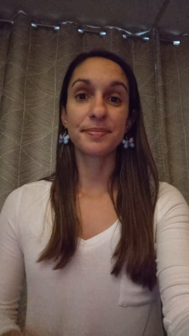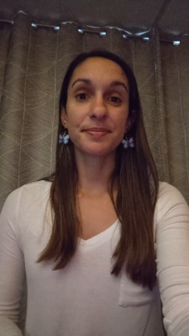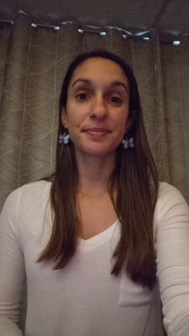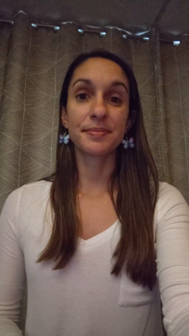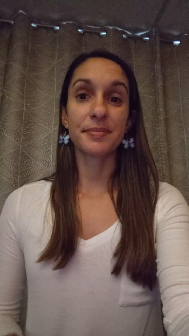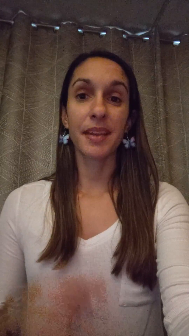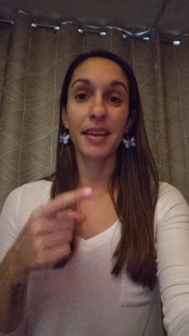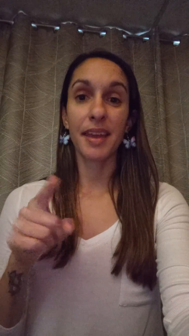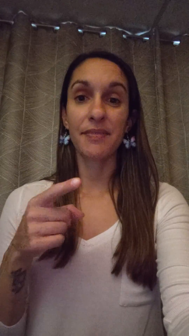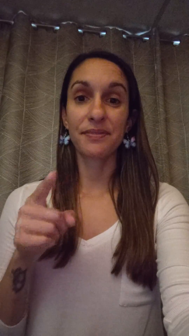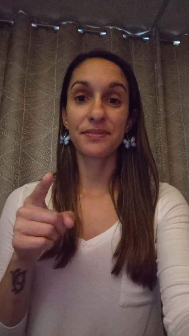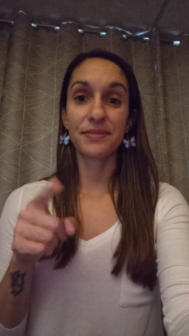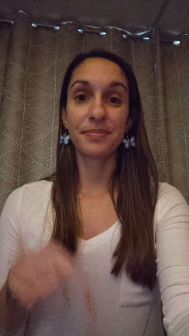knife